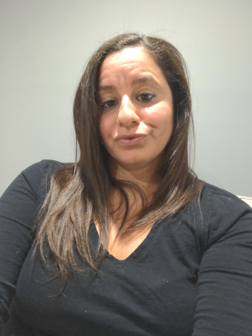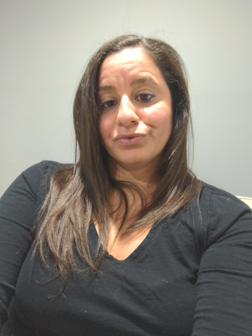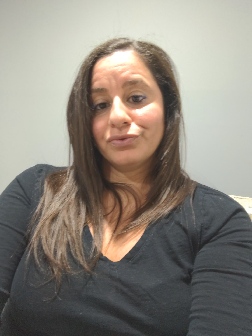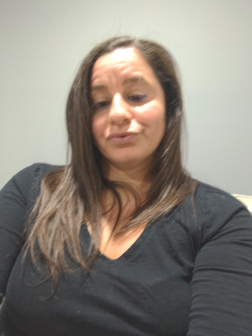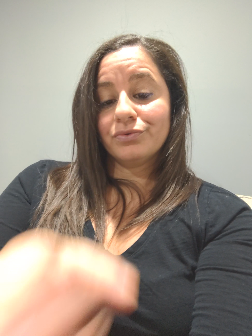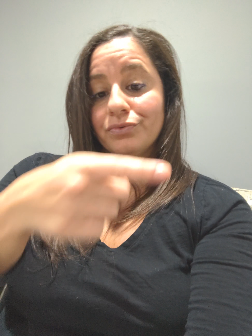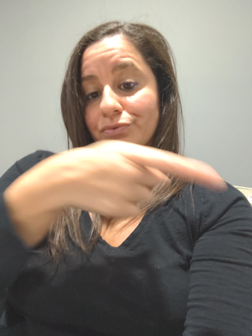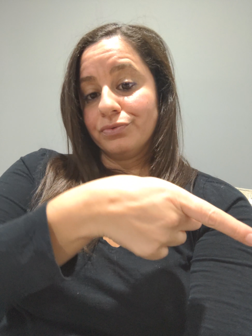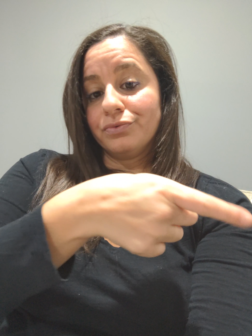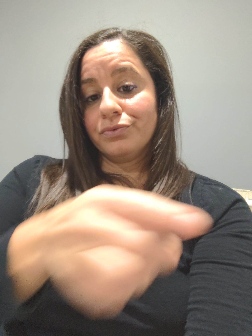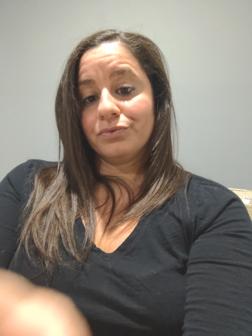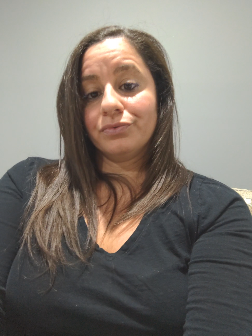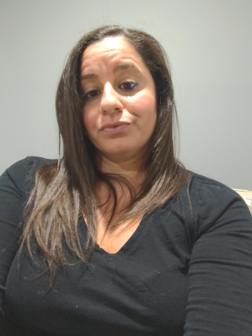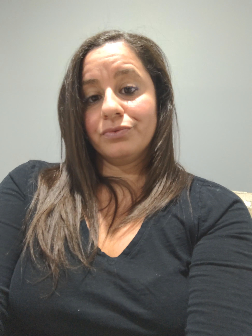he/she/it